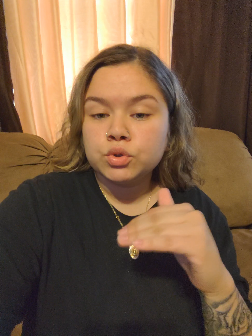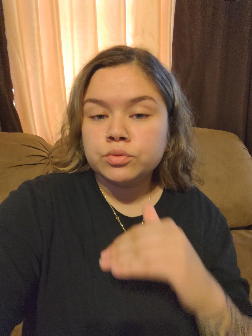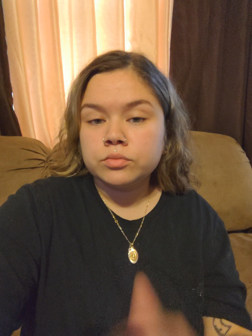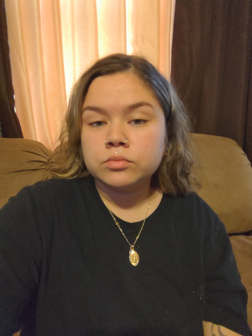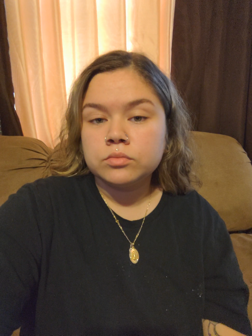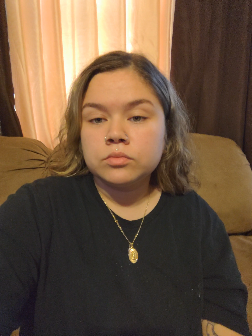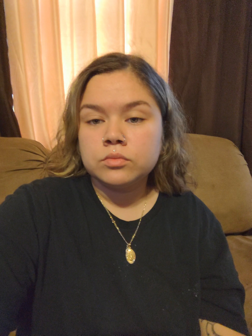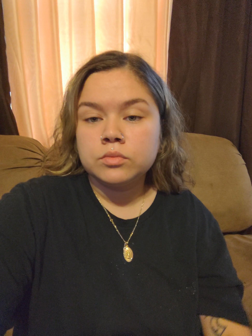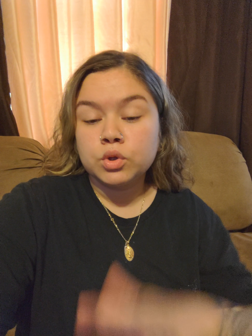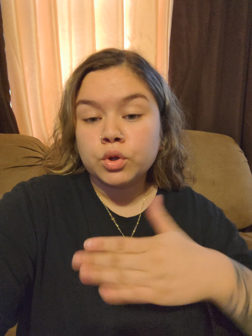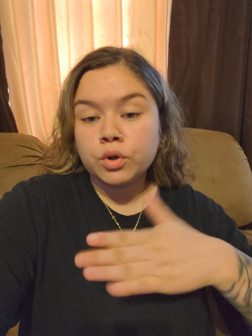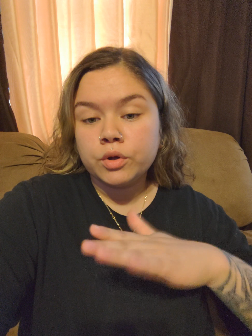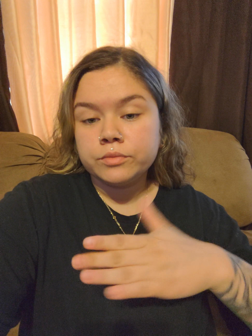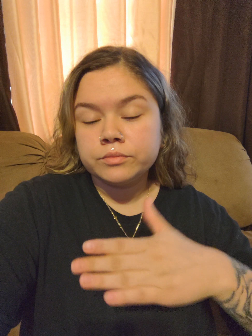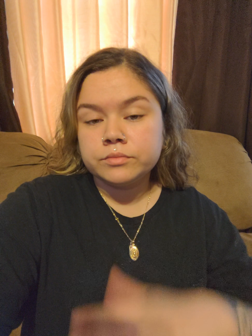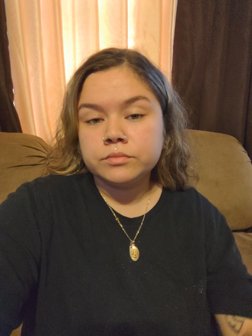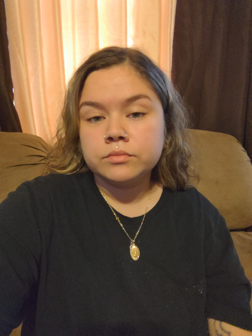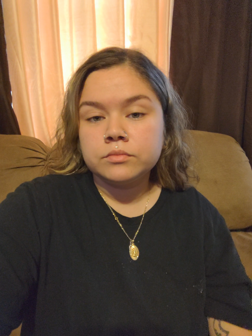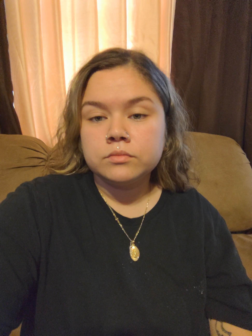cook